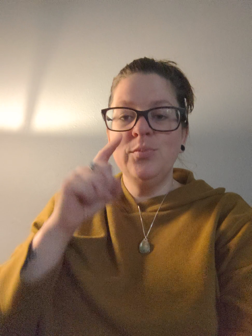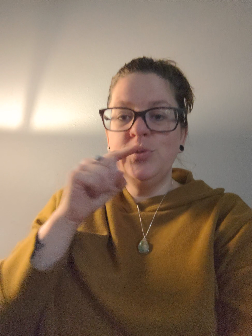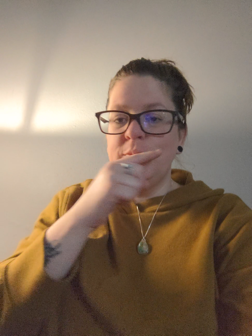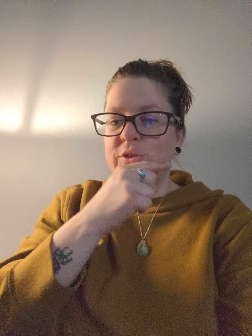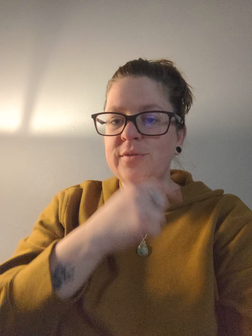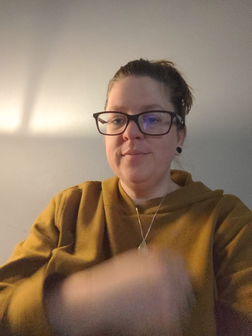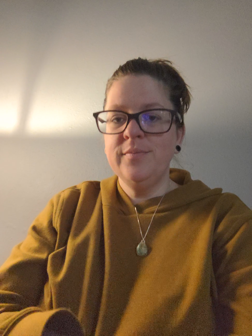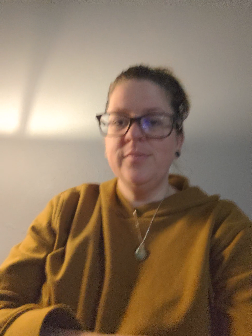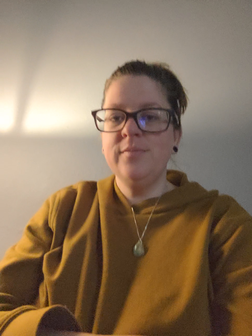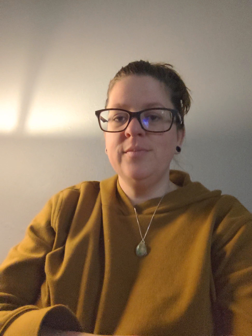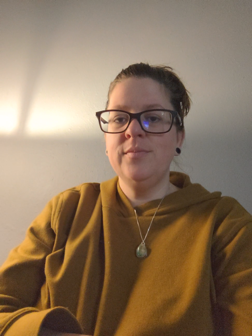toothbrush